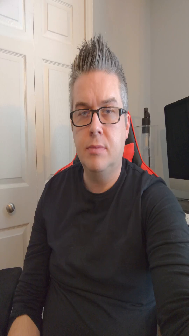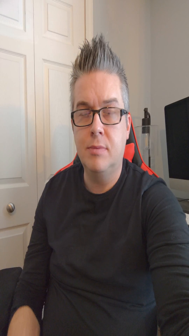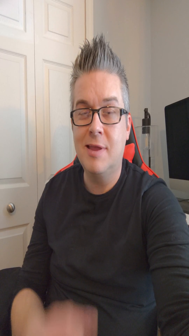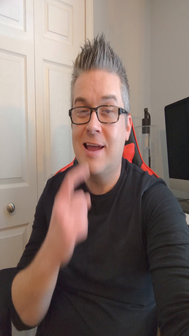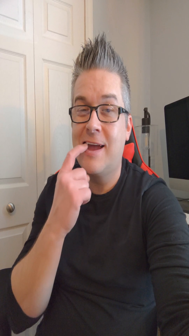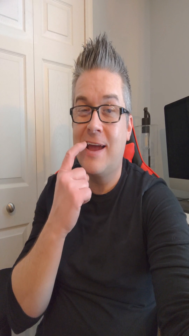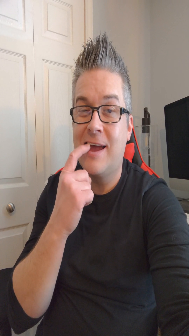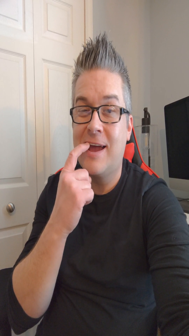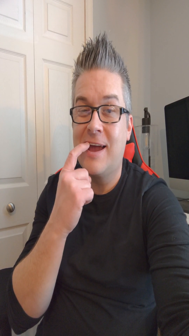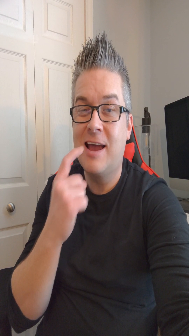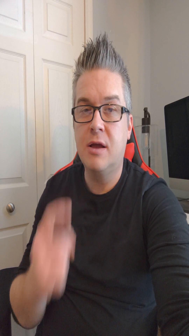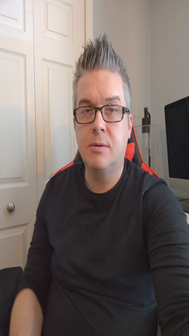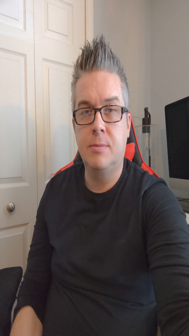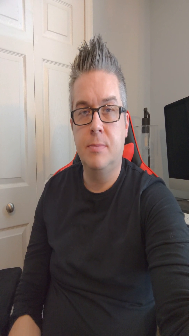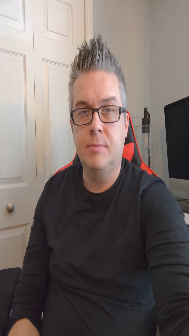tooth